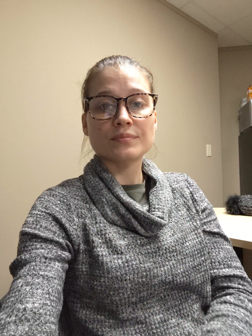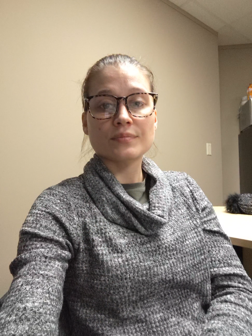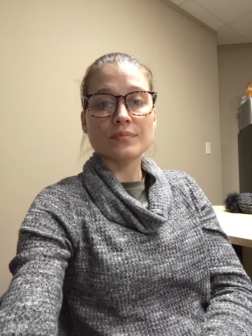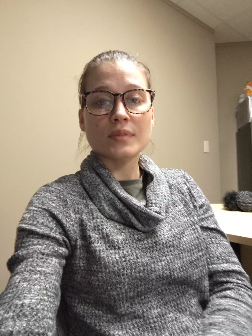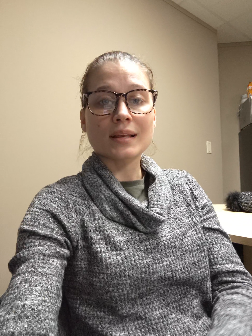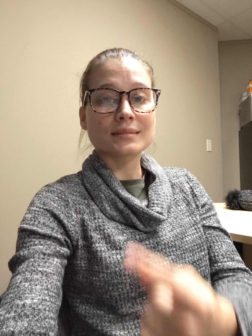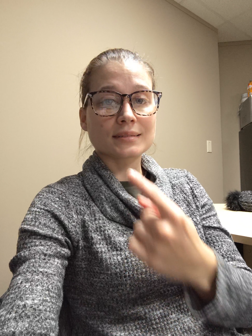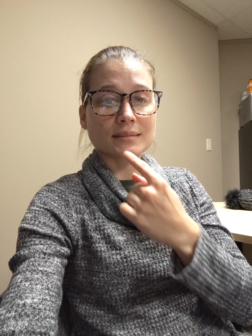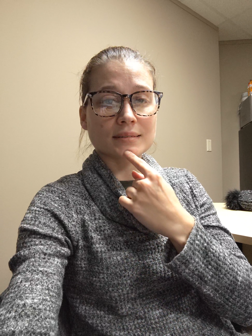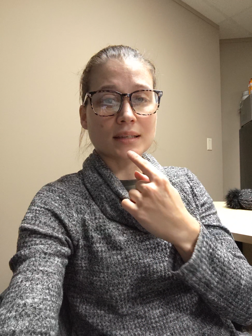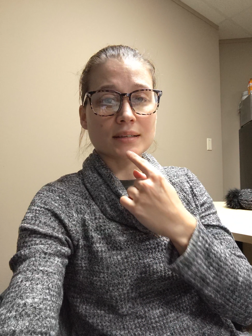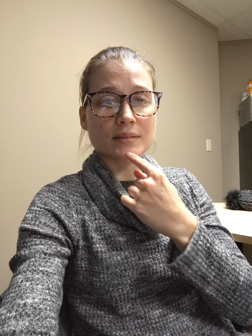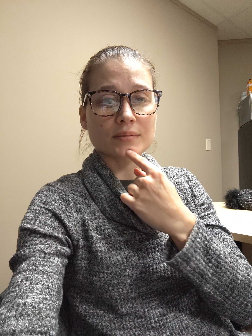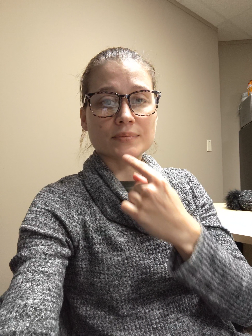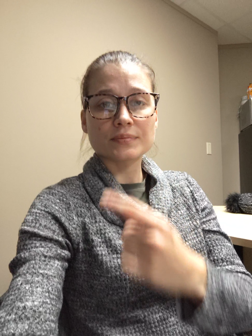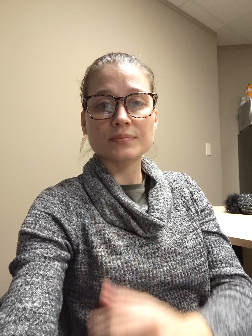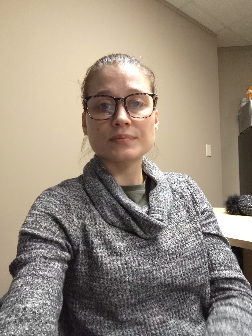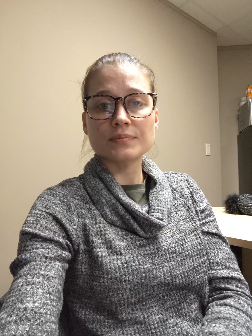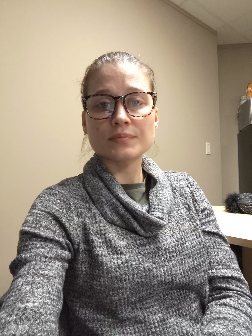say